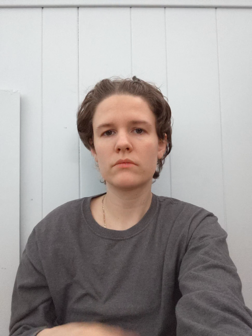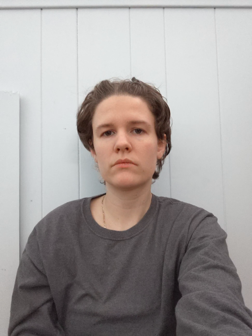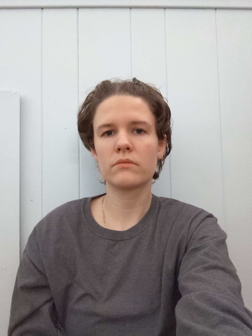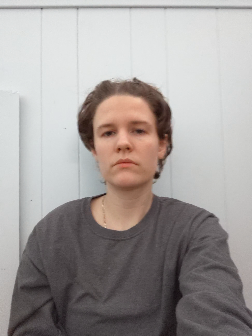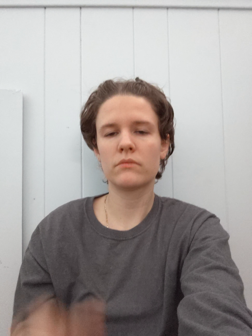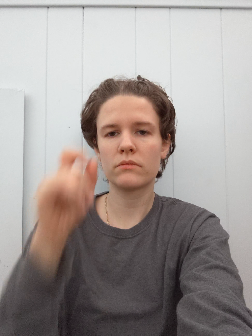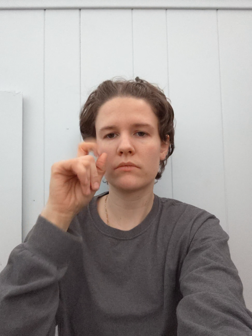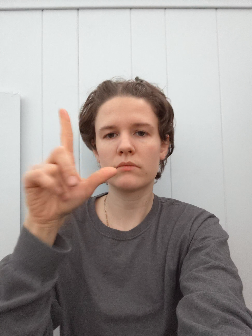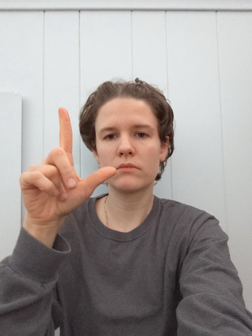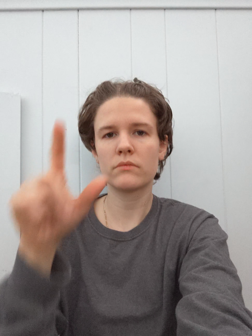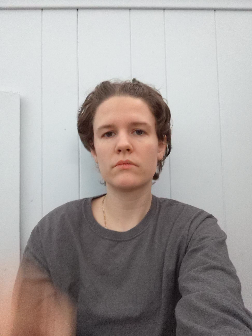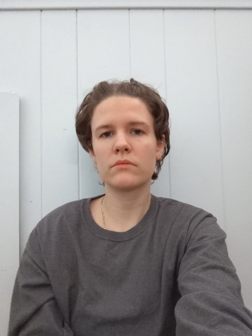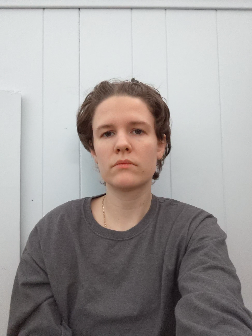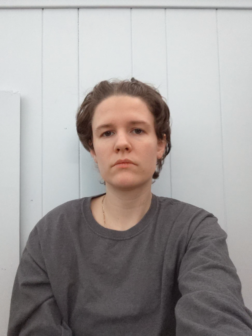wake